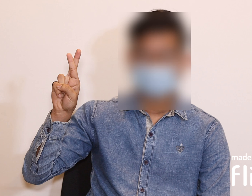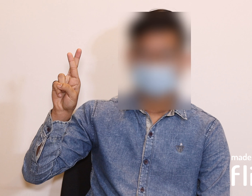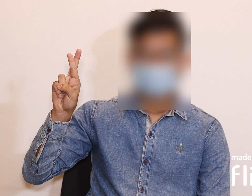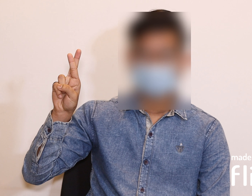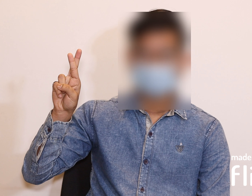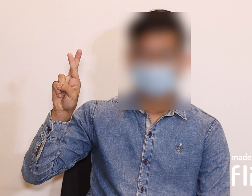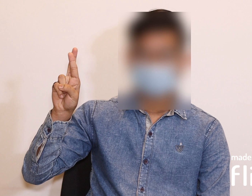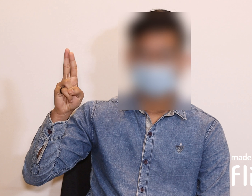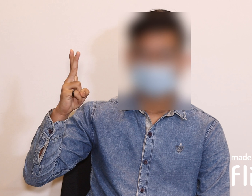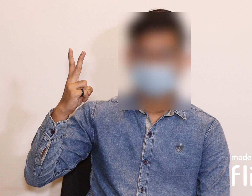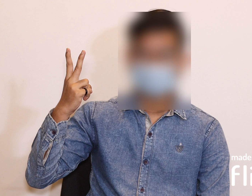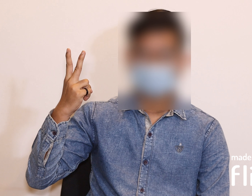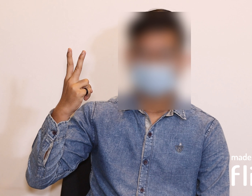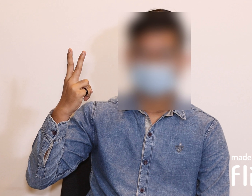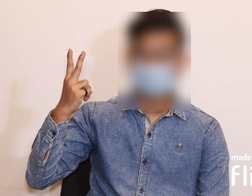ڑ